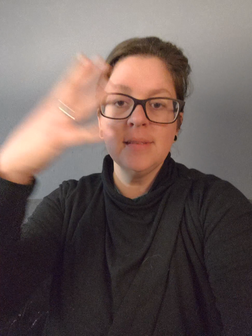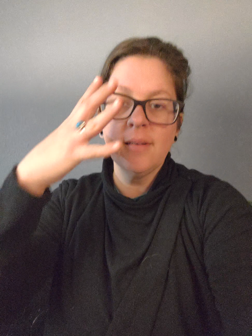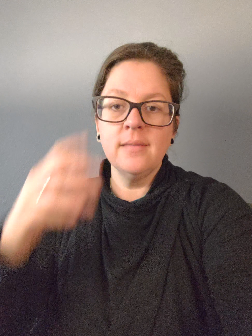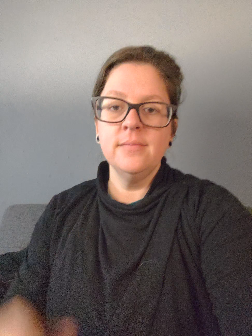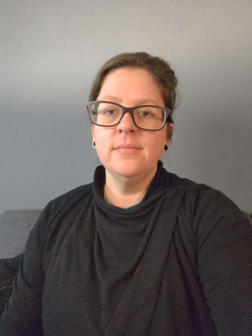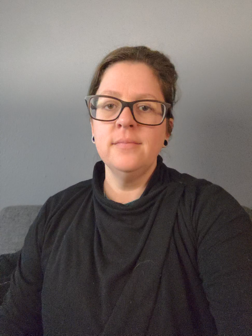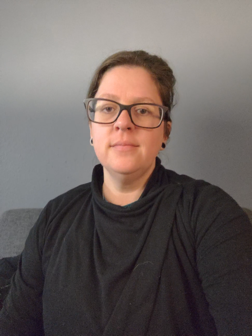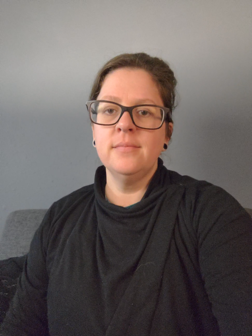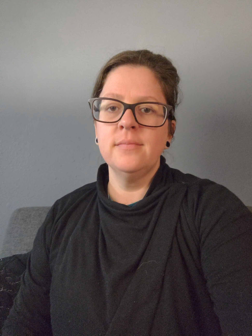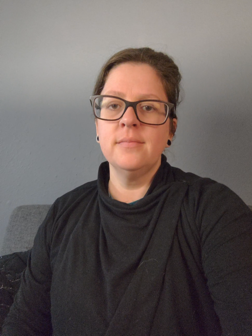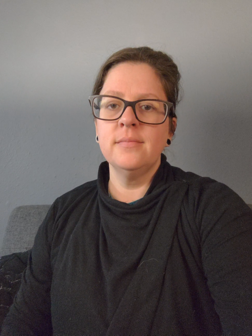sun